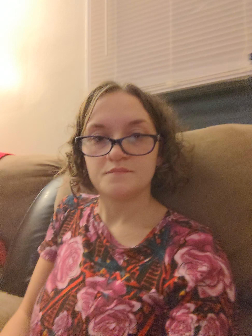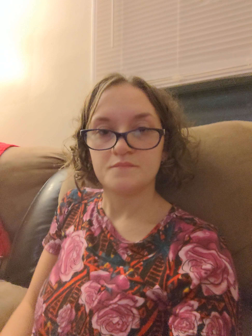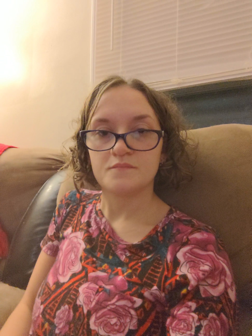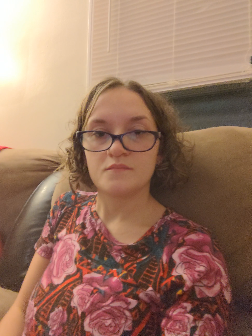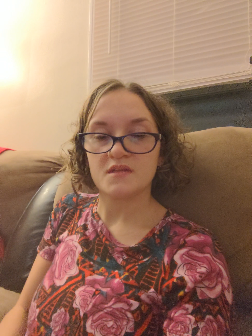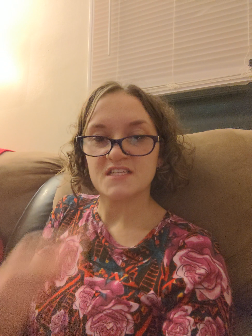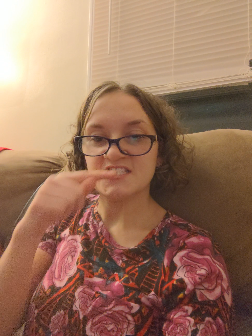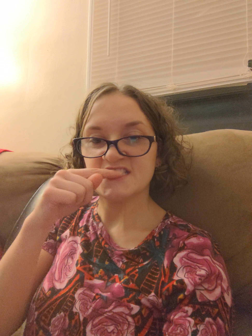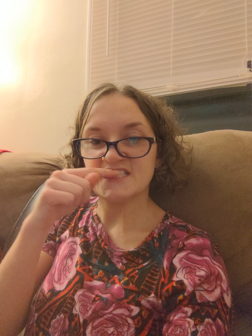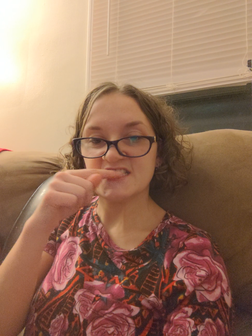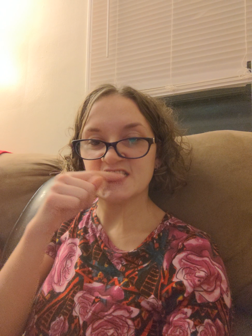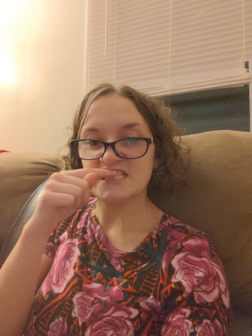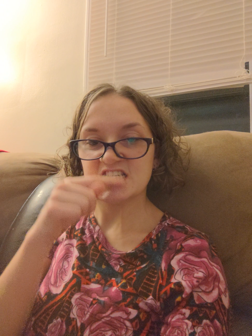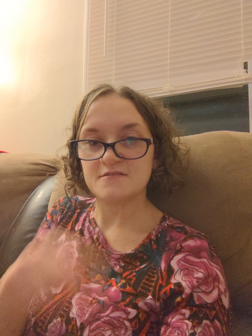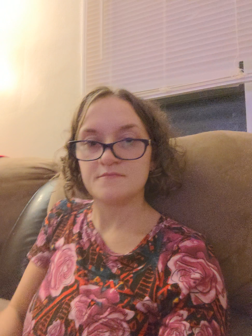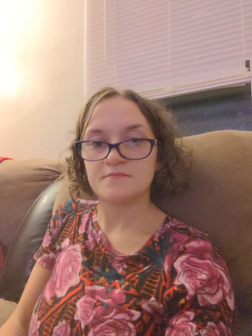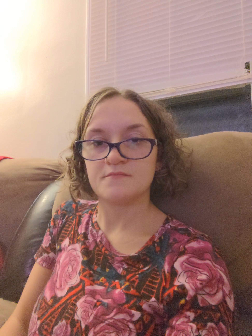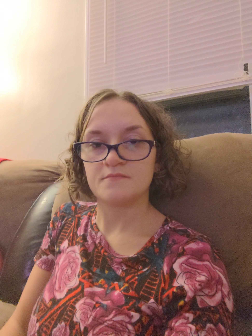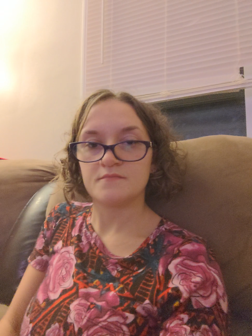toothbrush